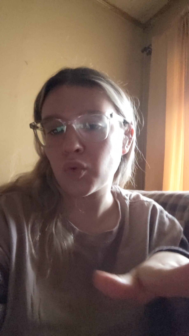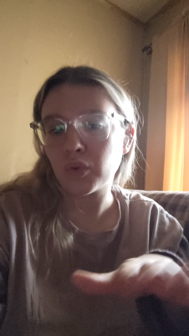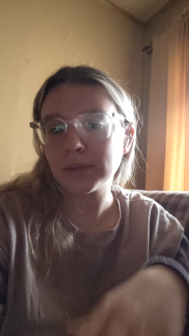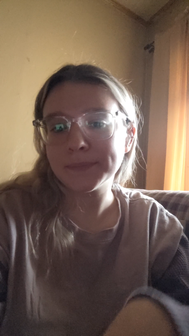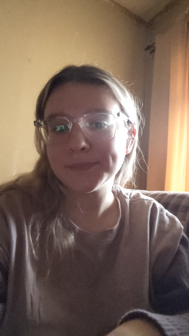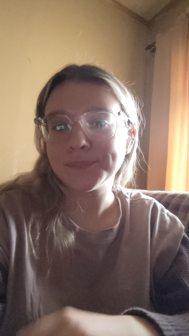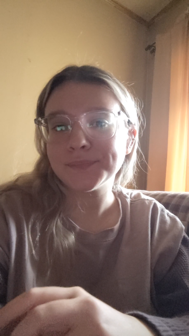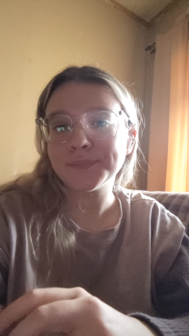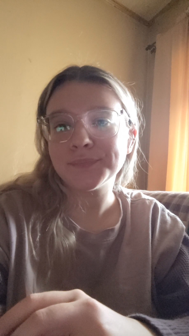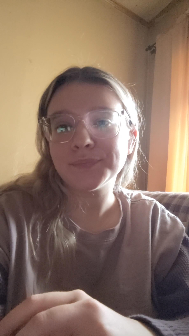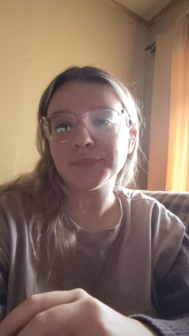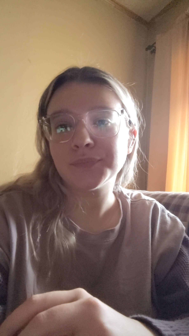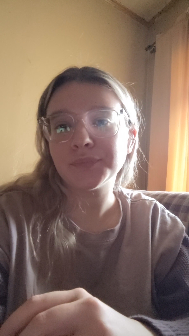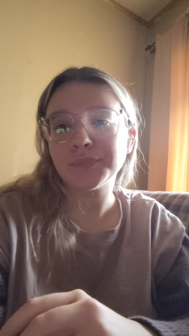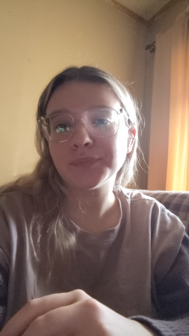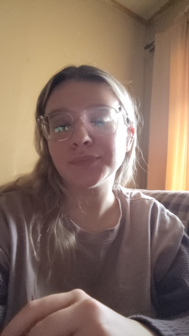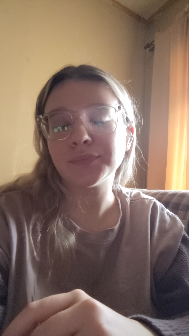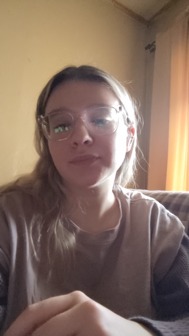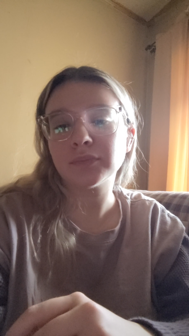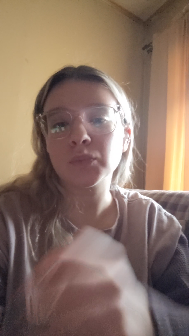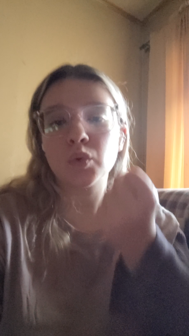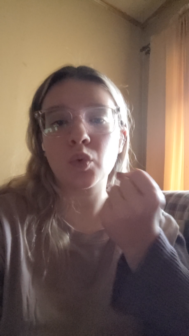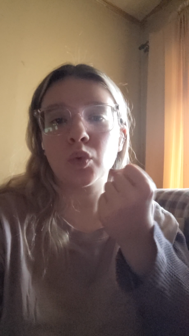hold